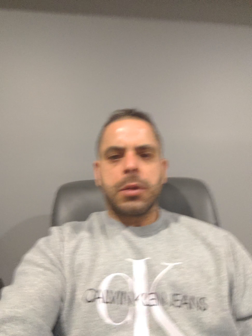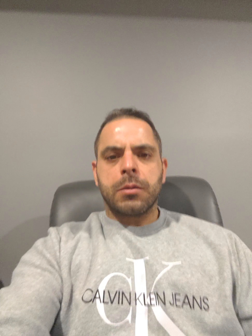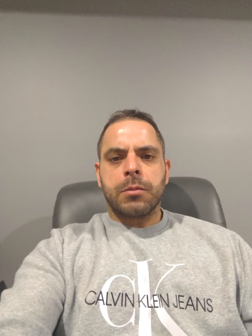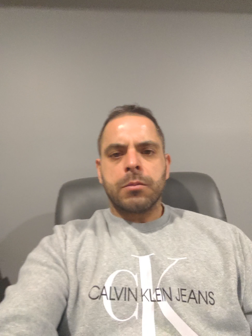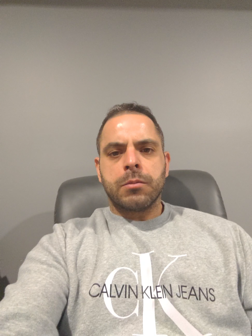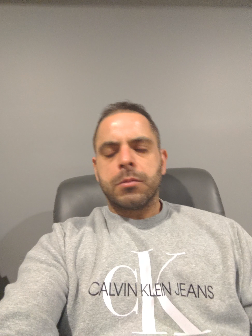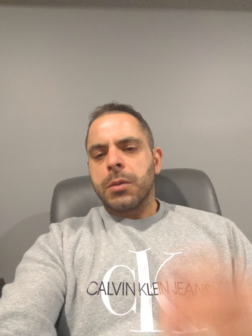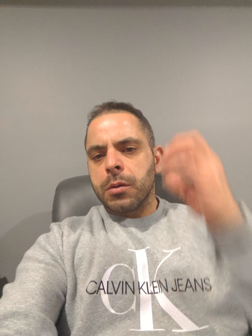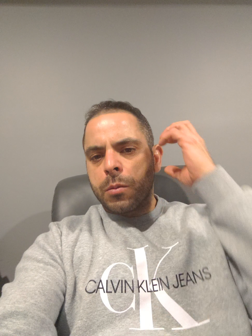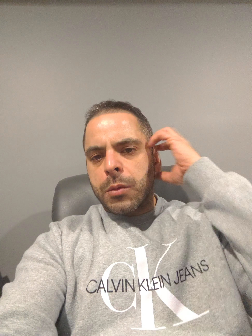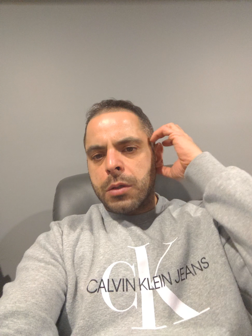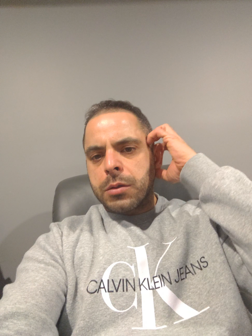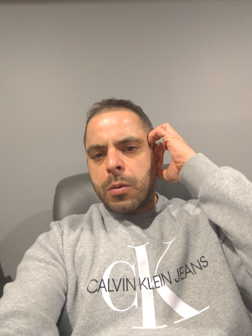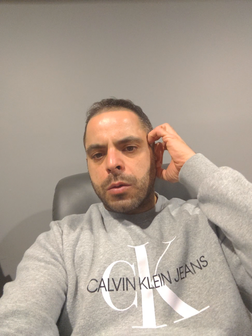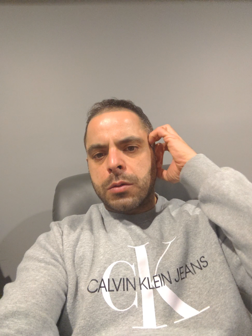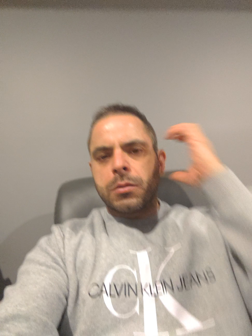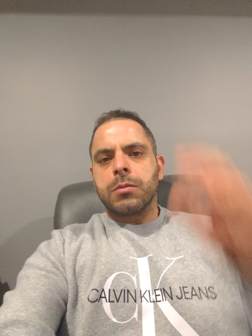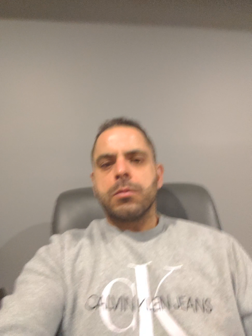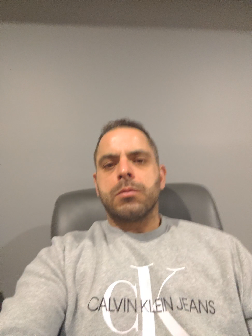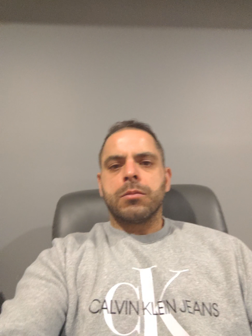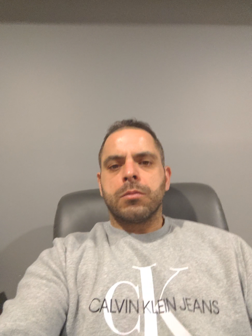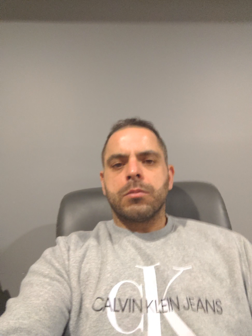radio